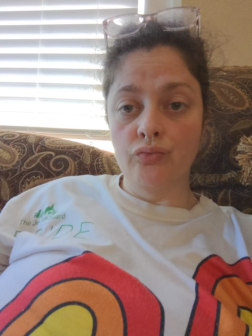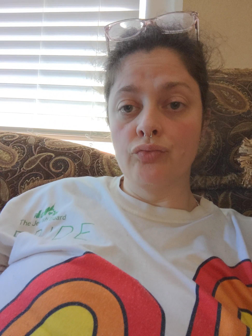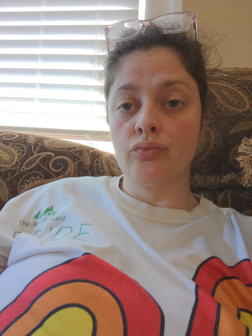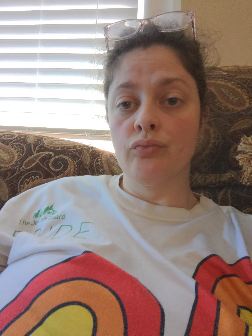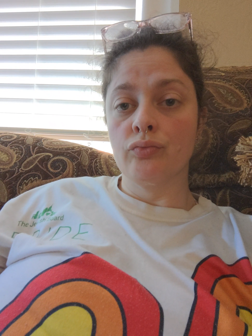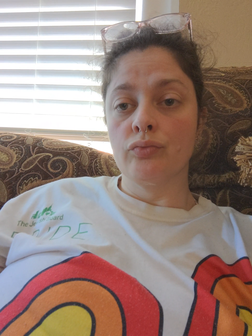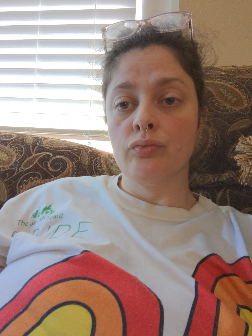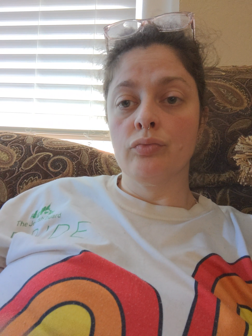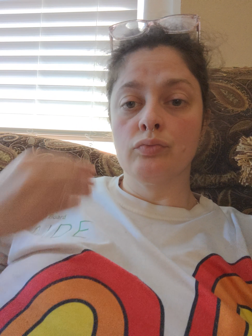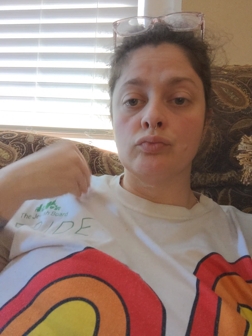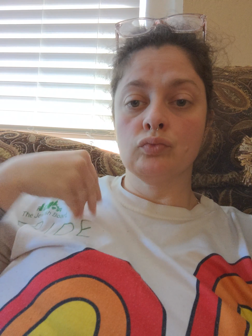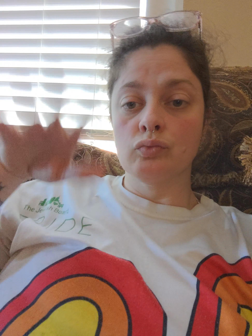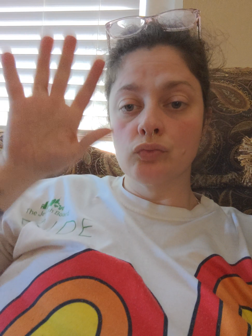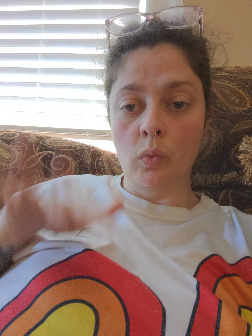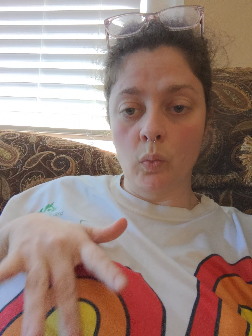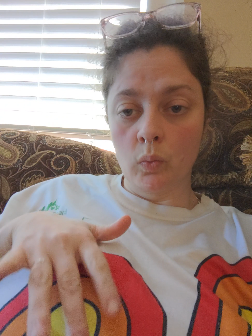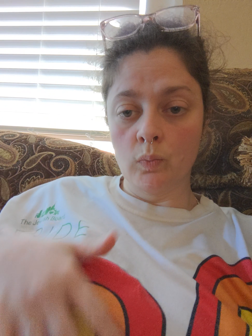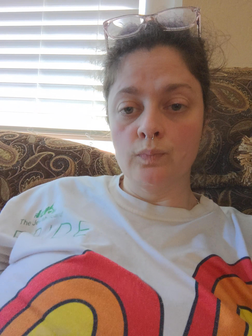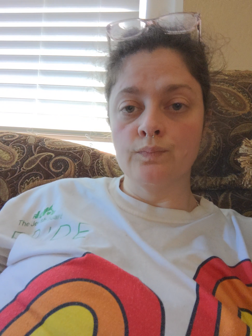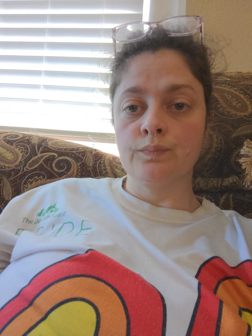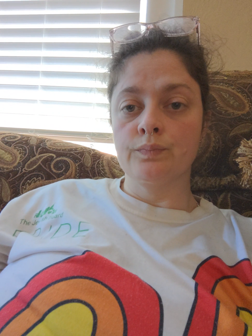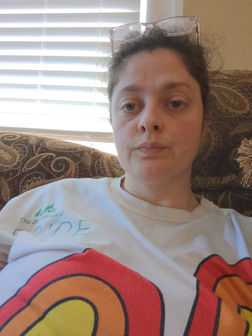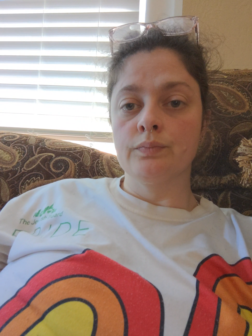snow